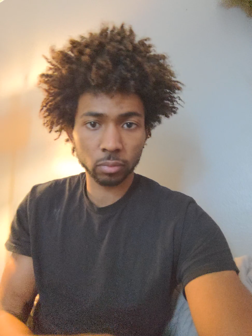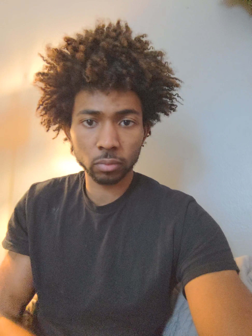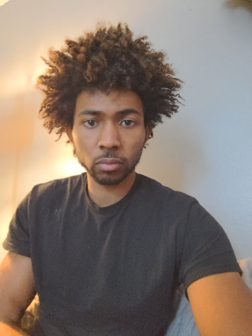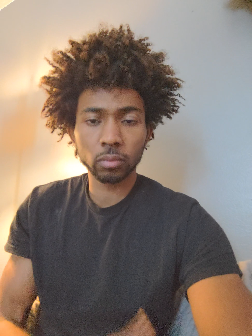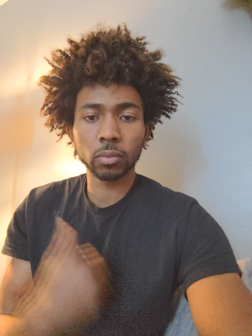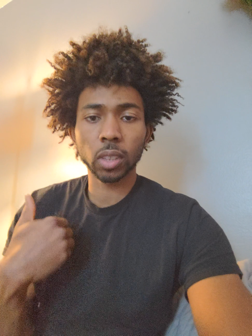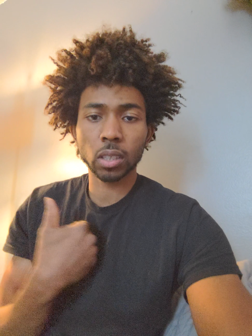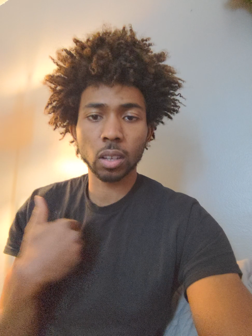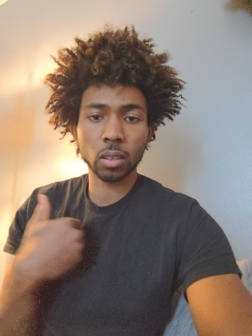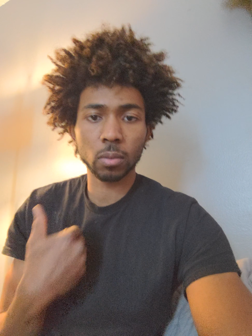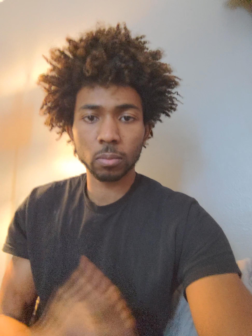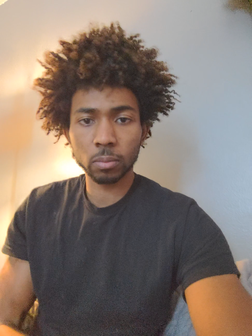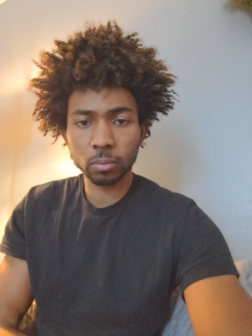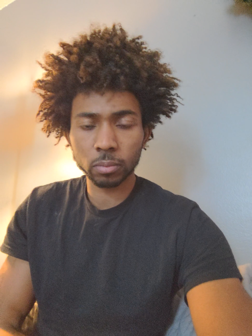animal